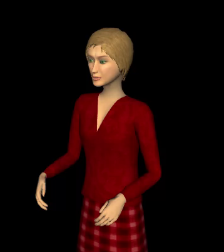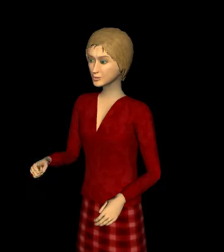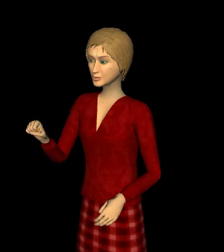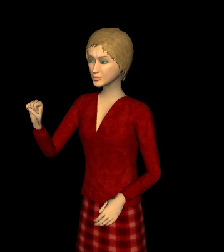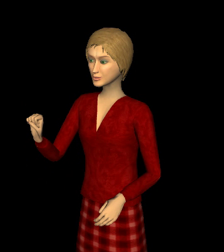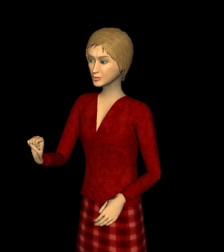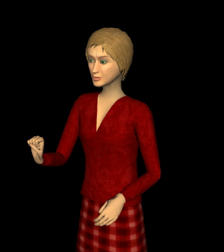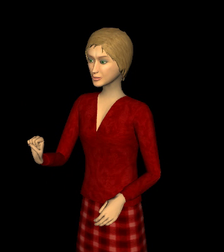جنوب